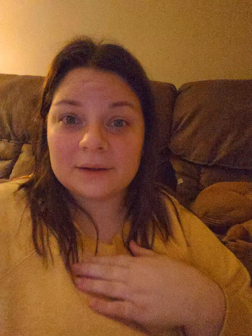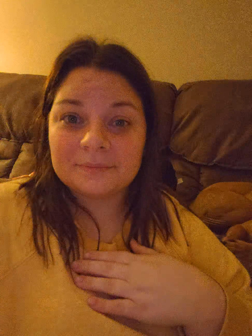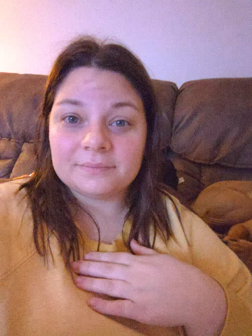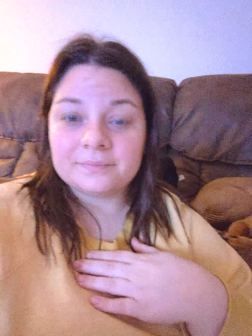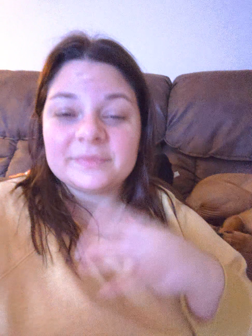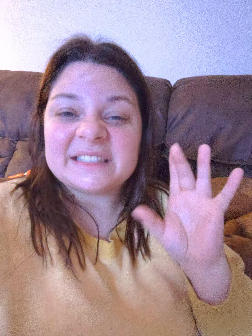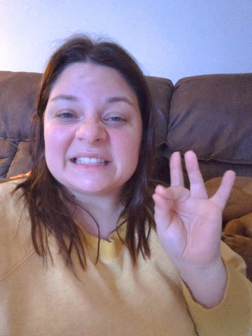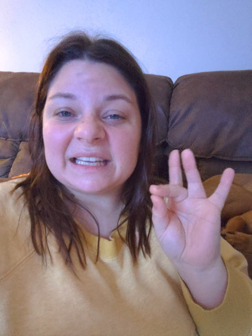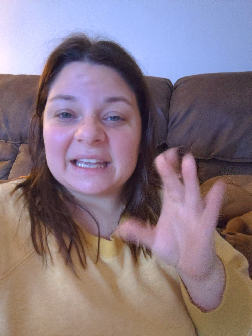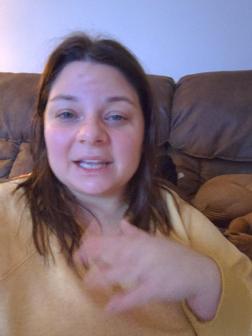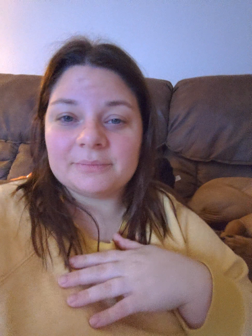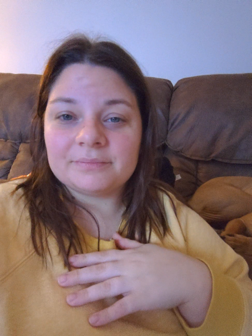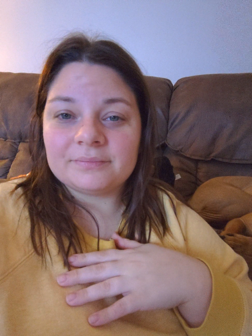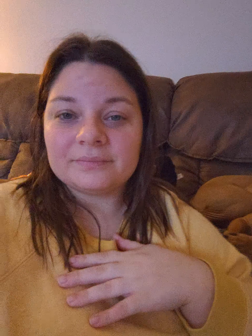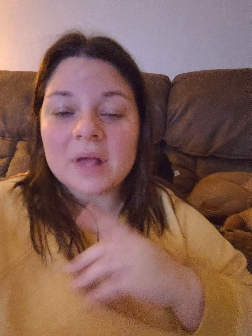sticky